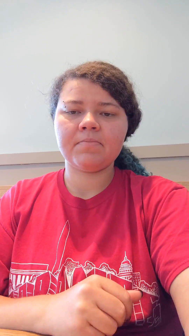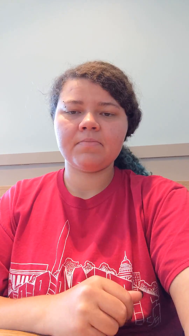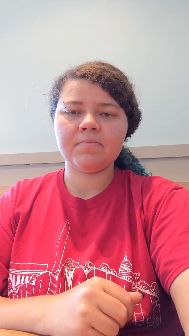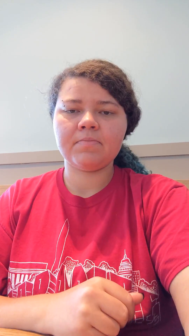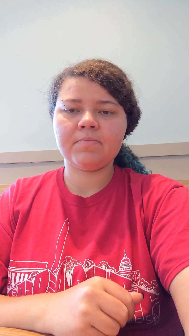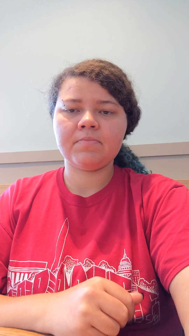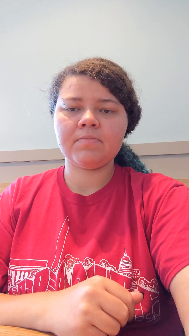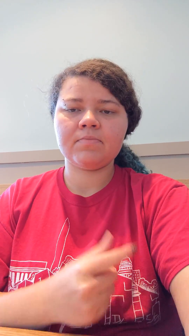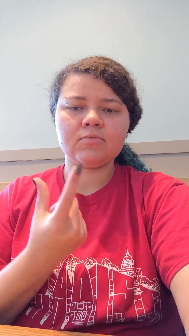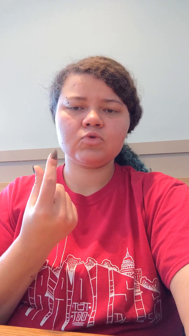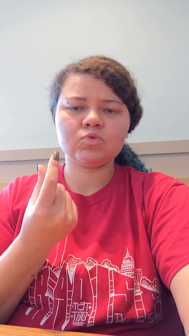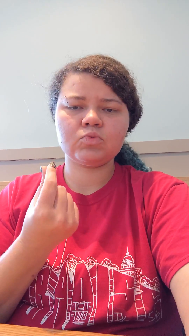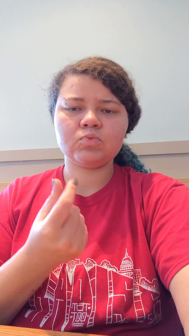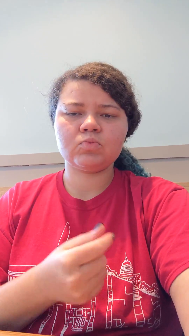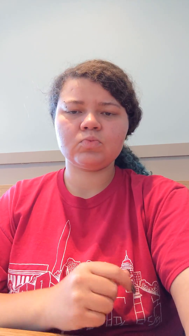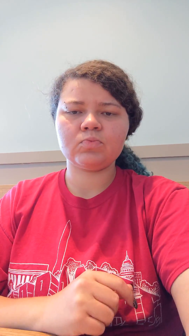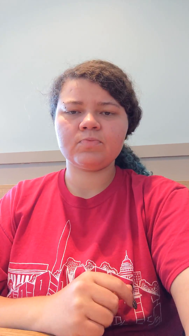do